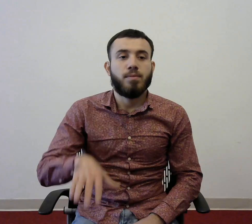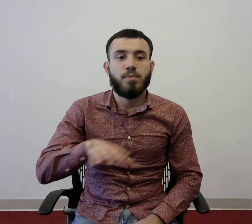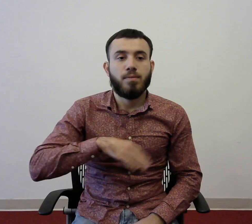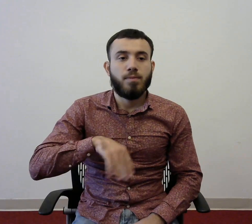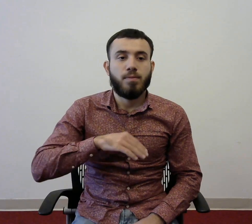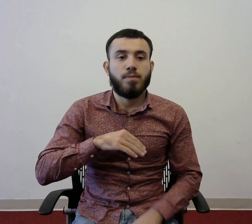biz